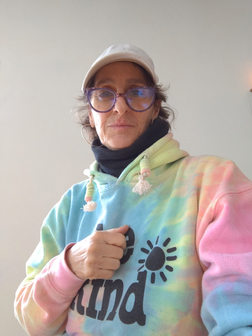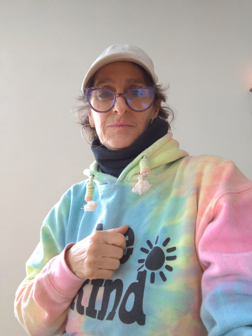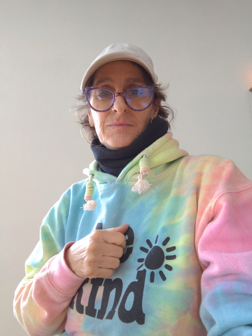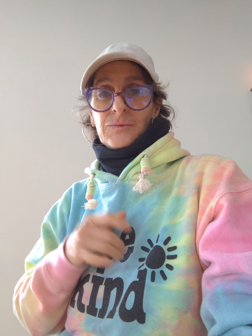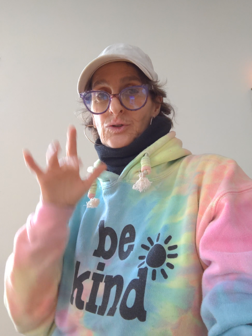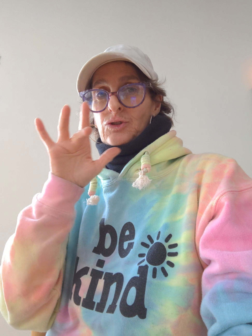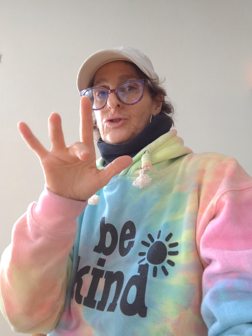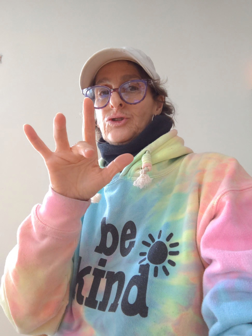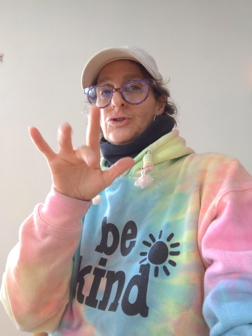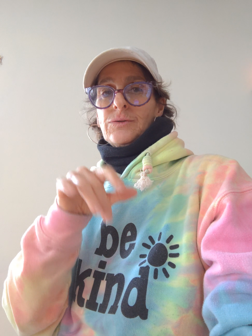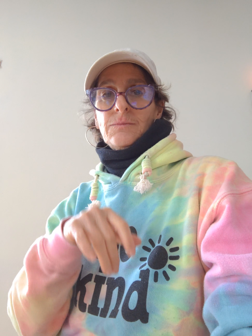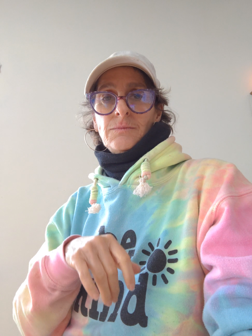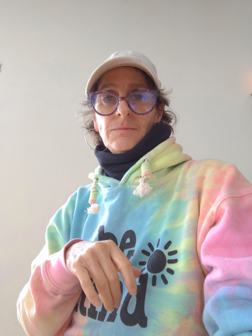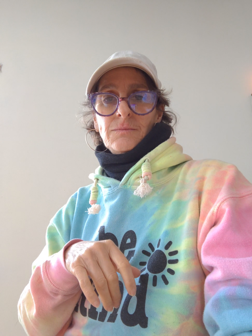touch